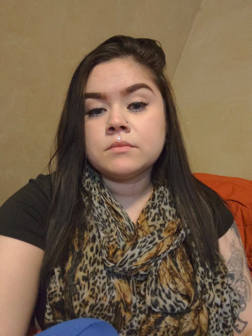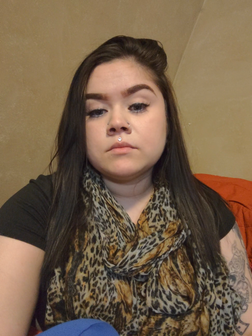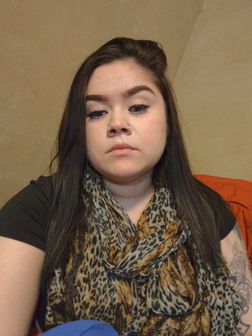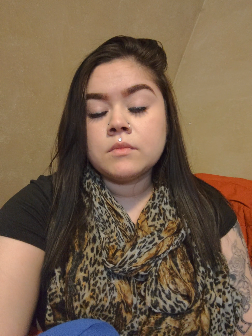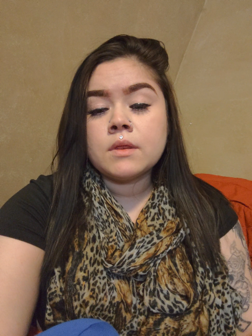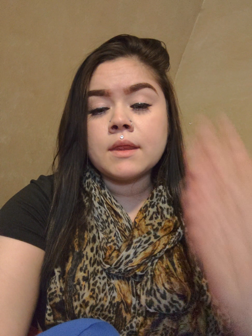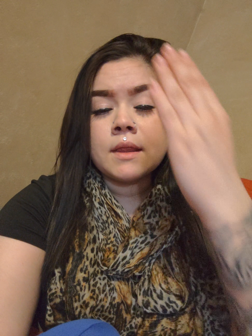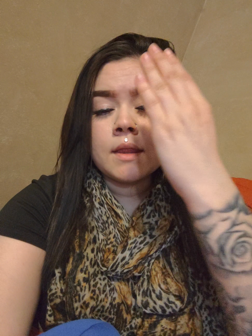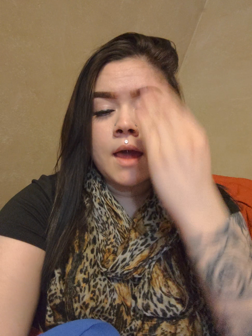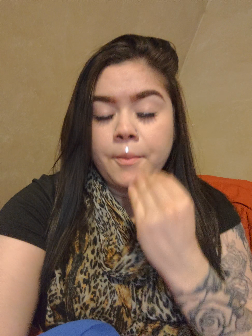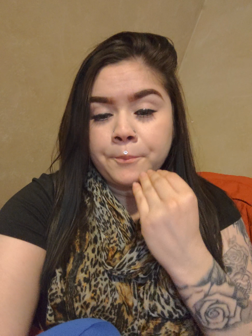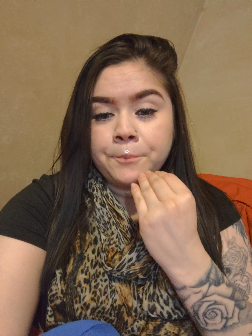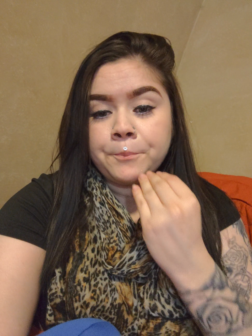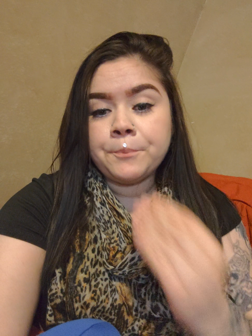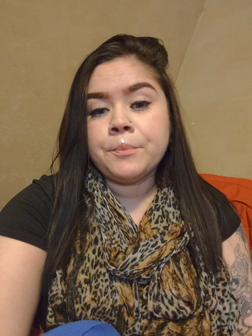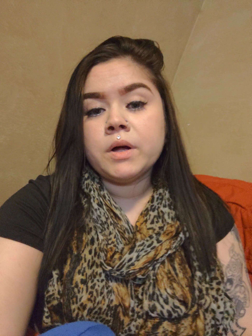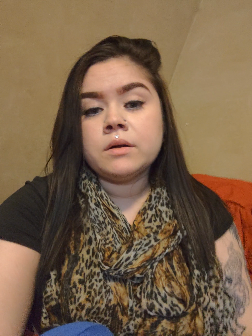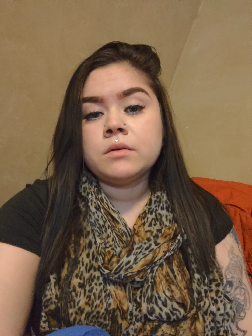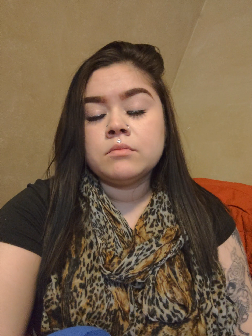nap